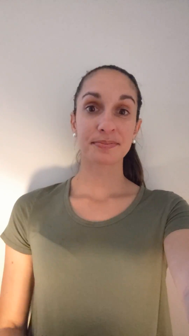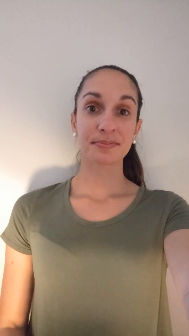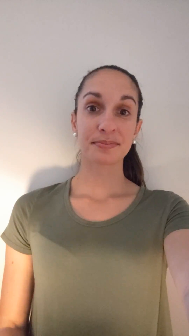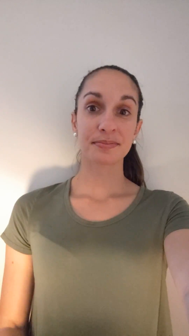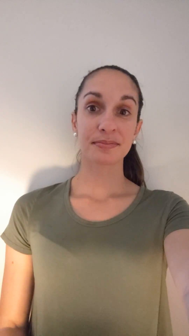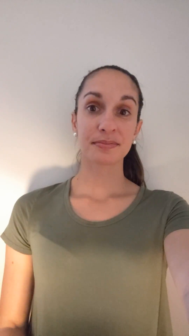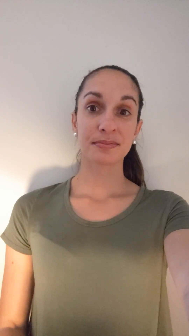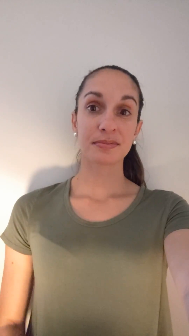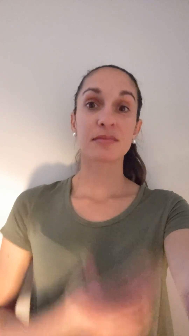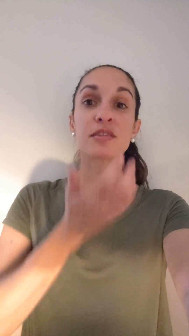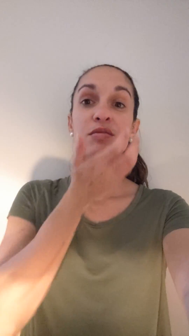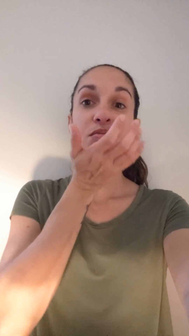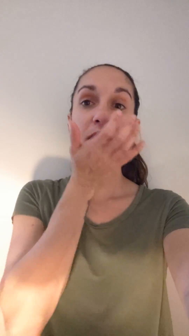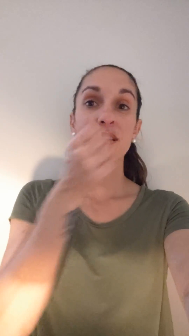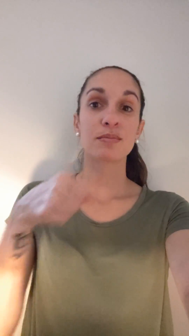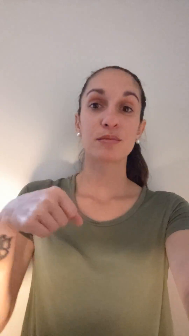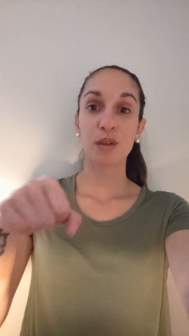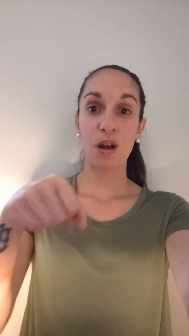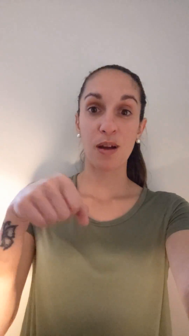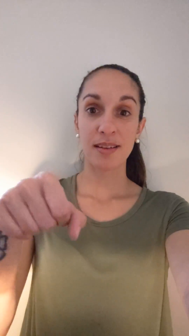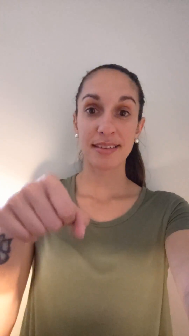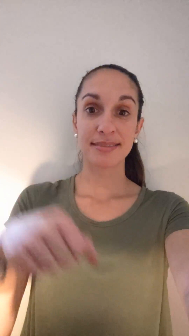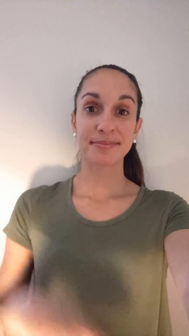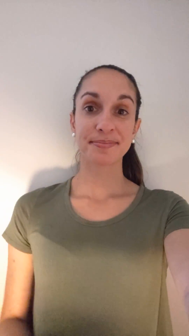lawn mower